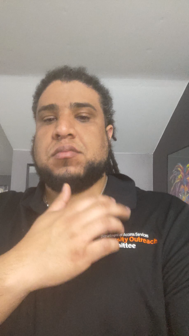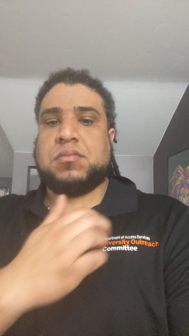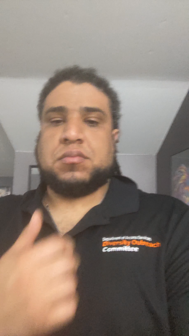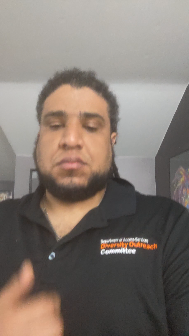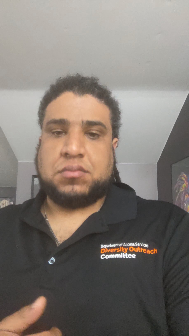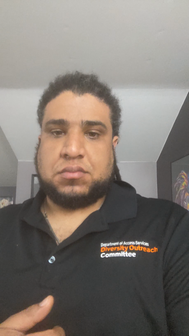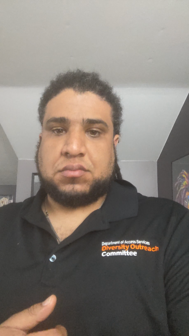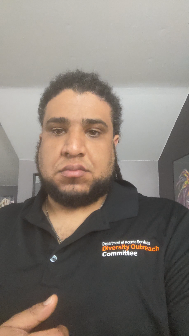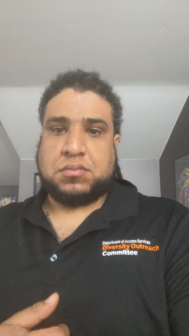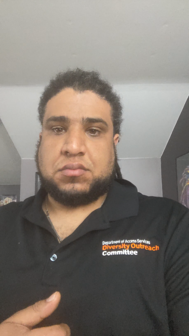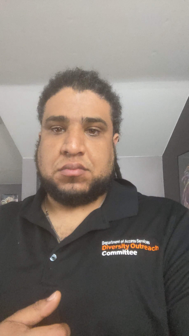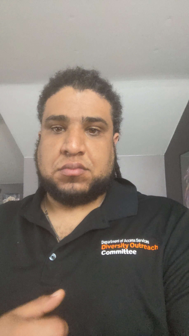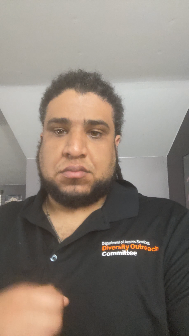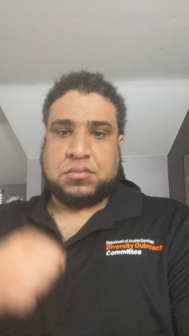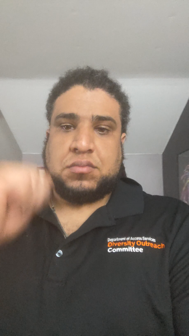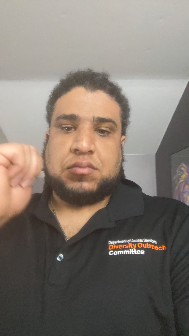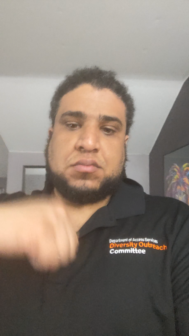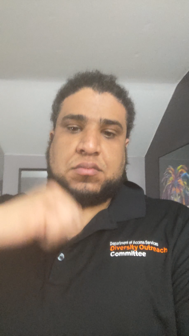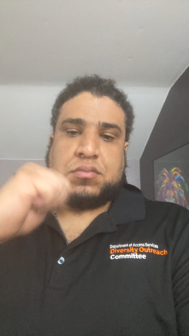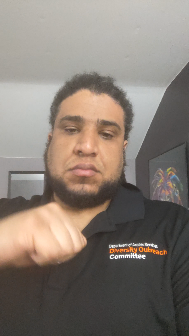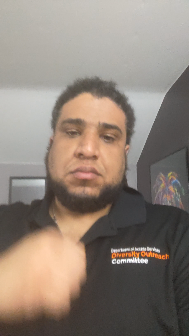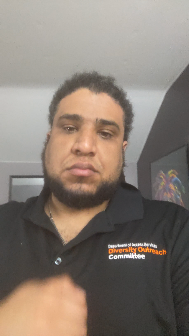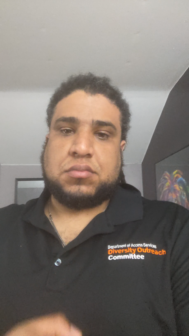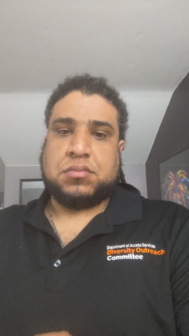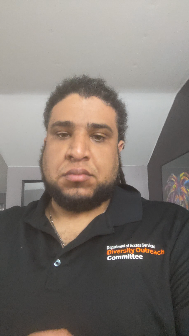rock